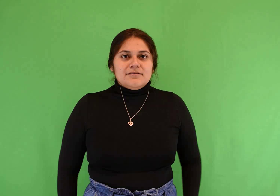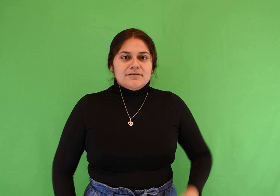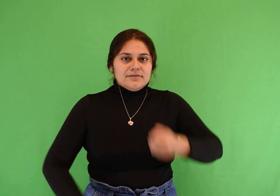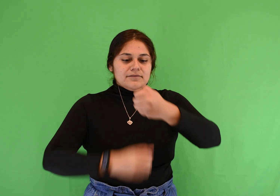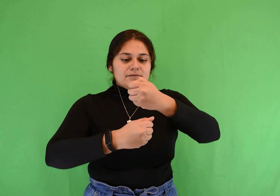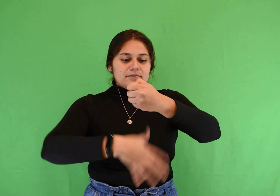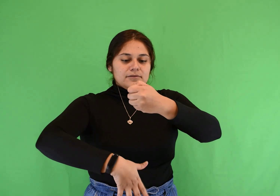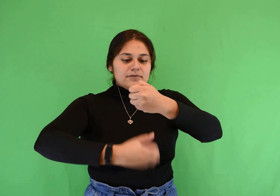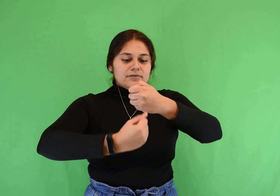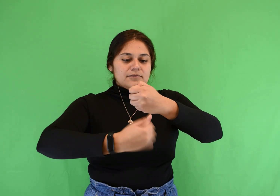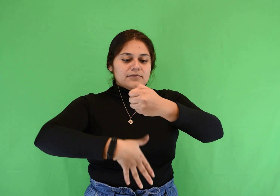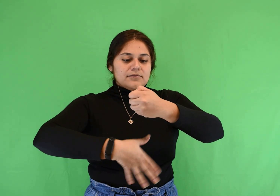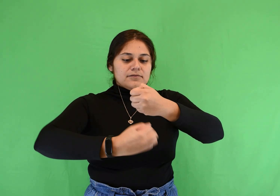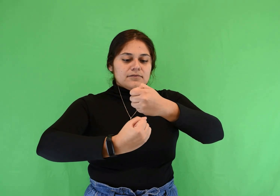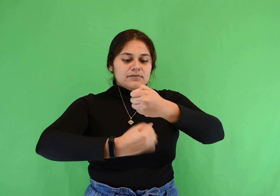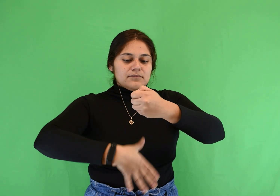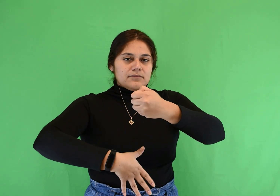diarrea